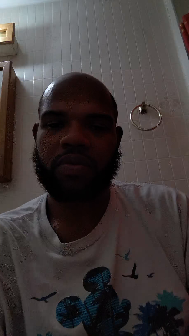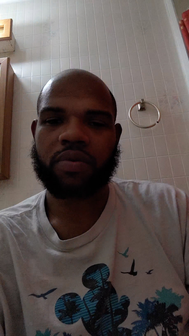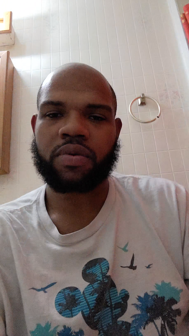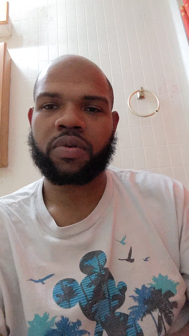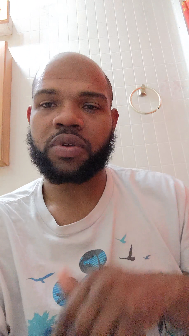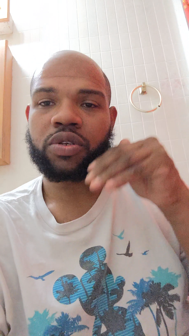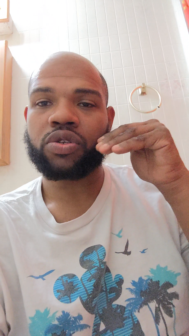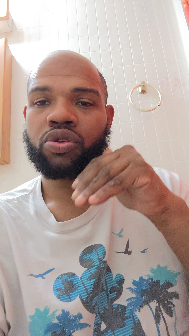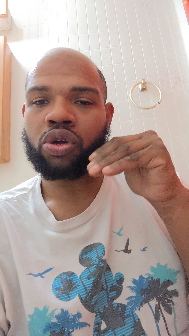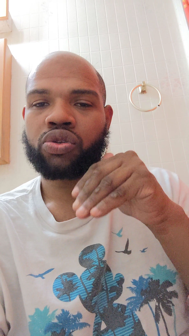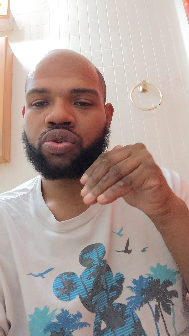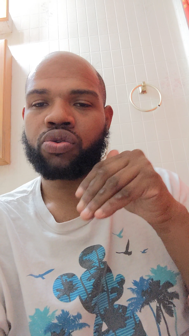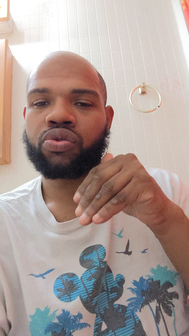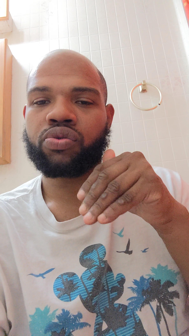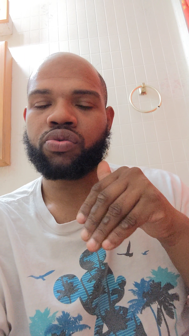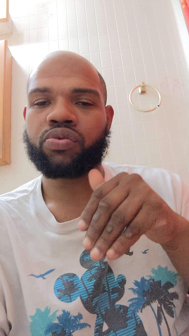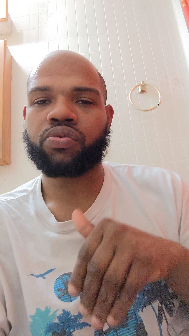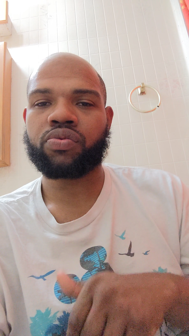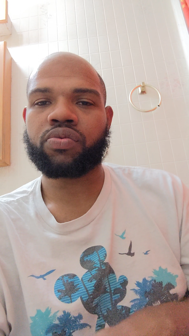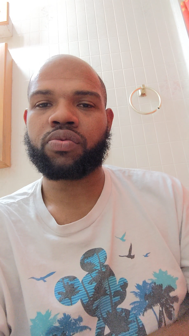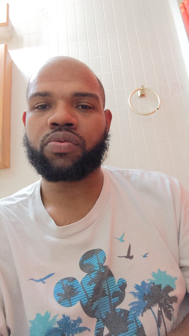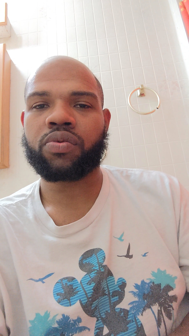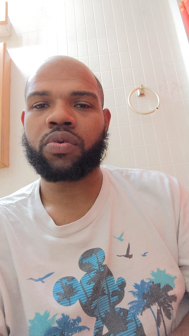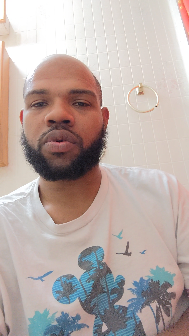doctor